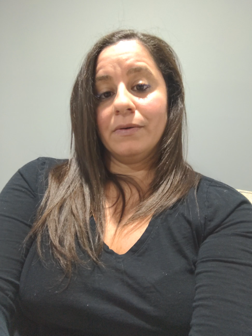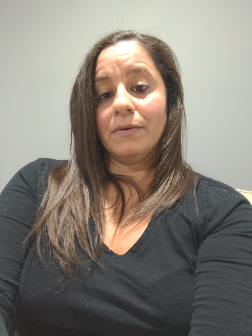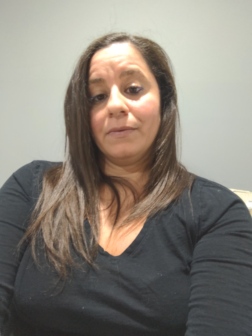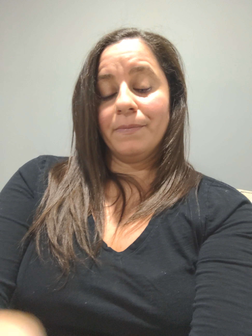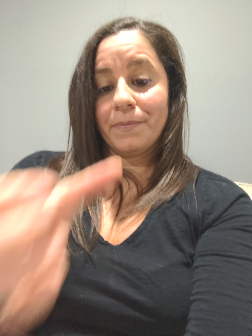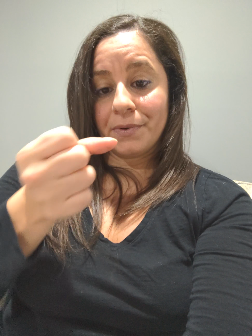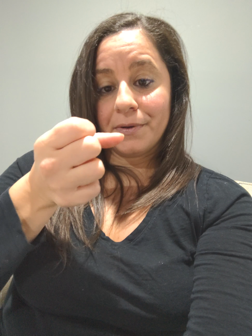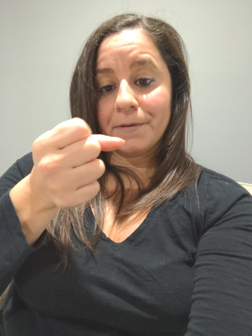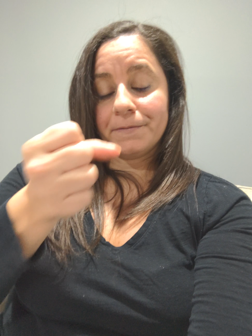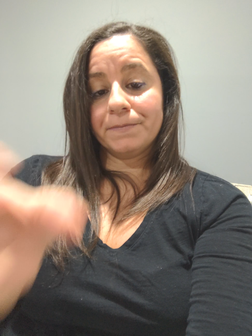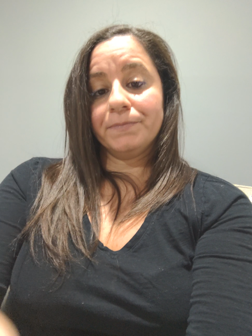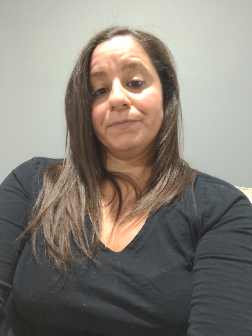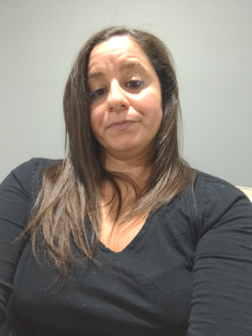milk